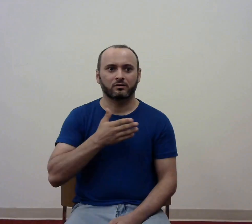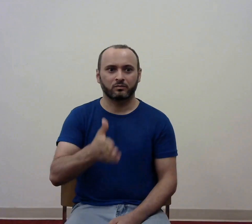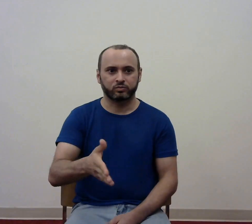burda